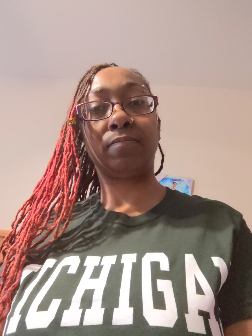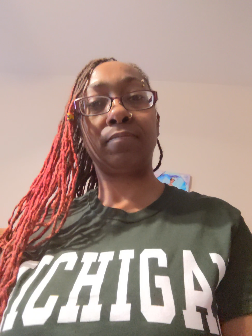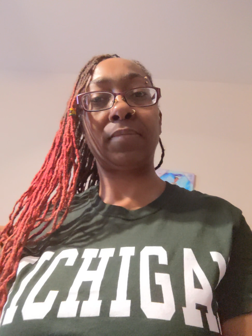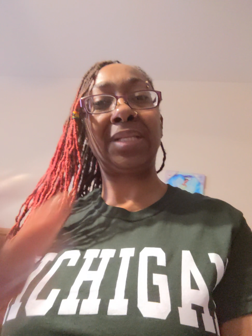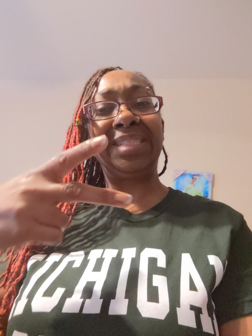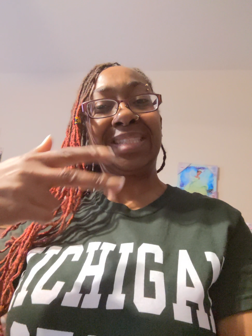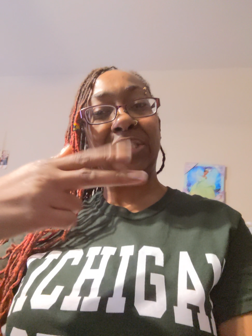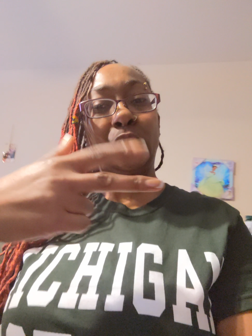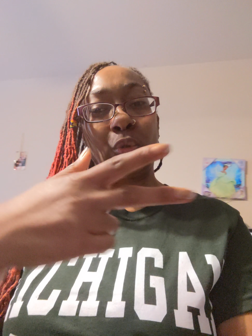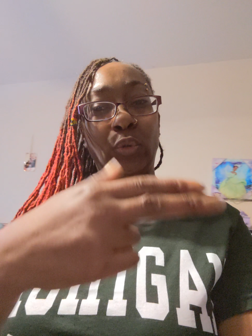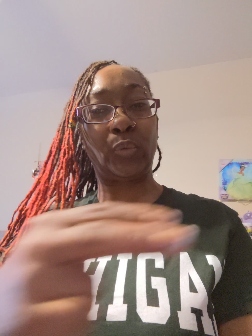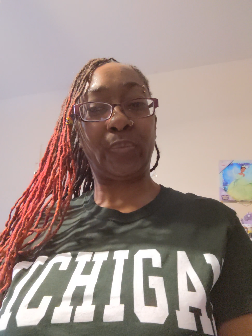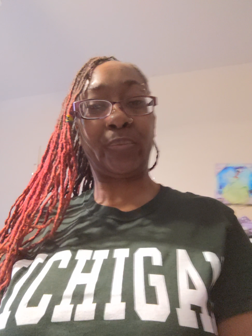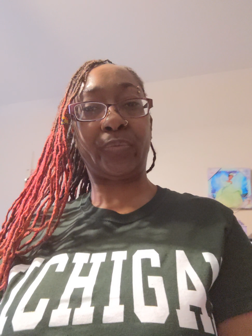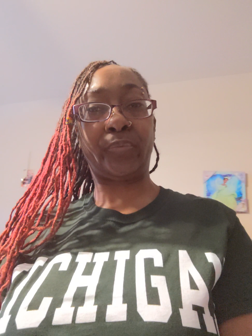scissors